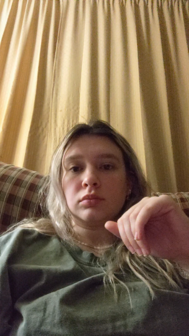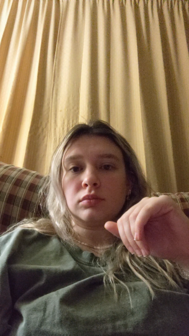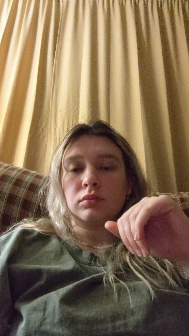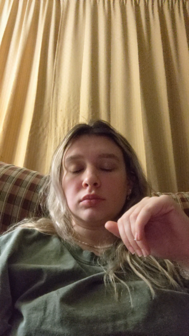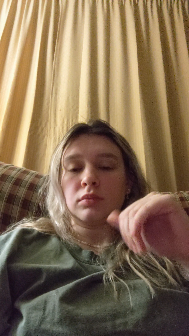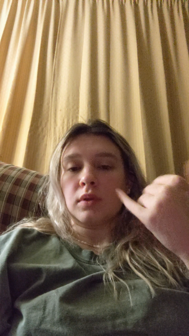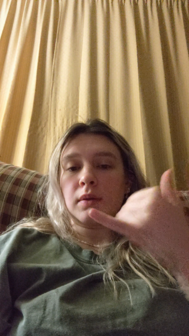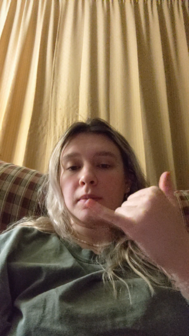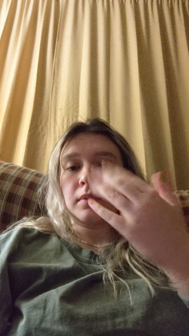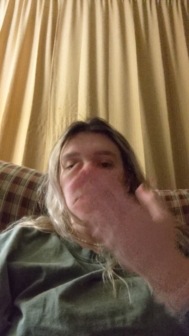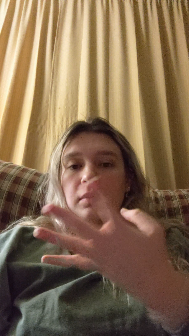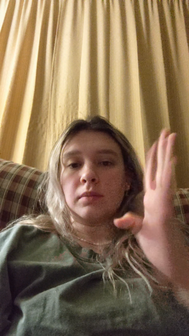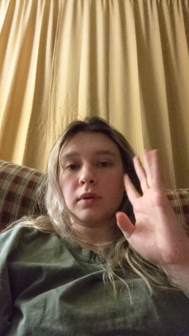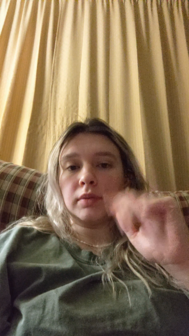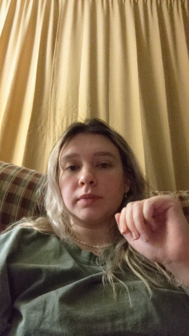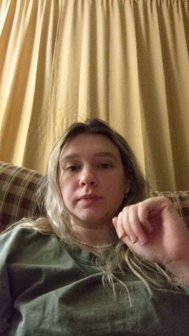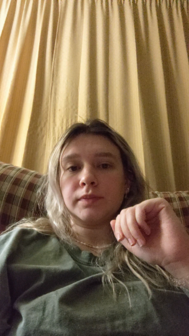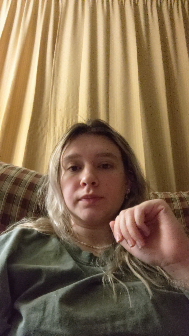playpen